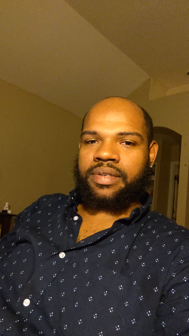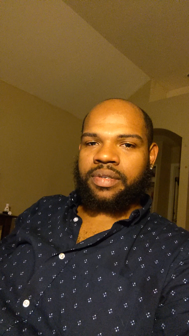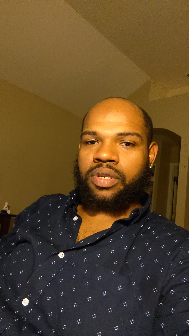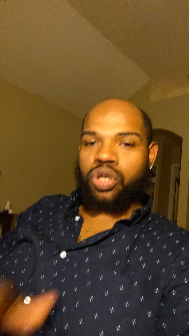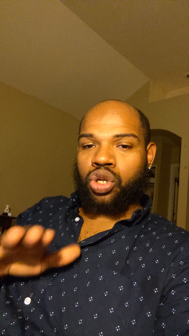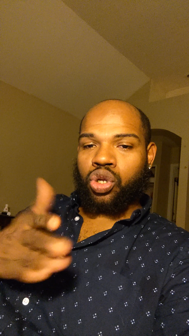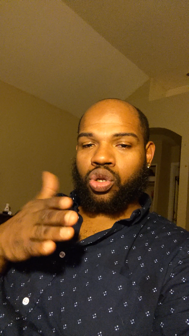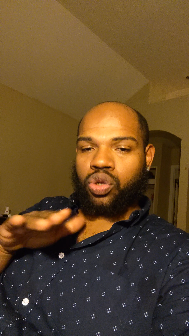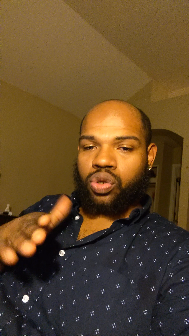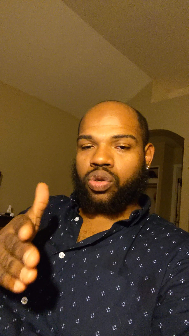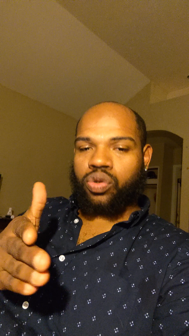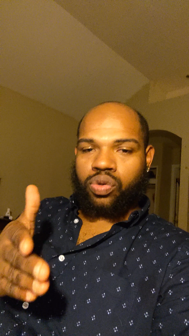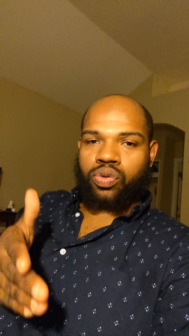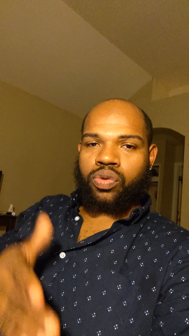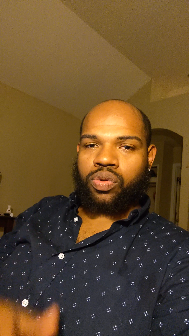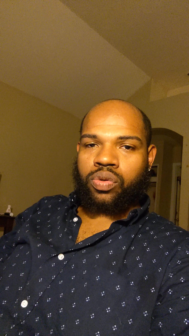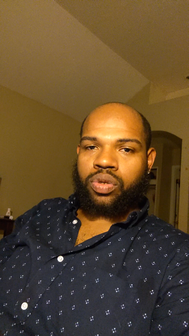cook